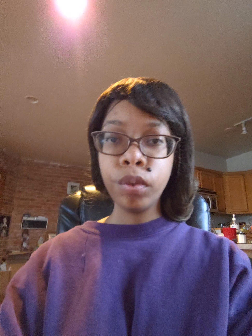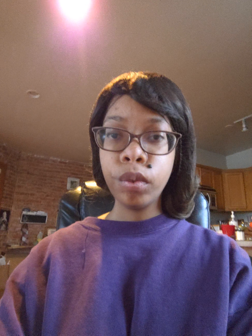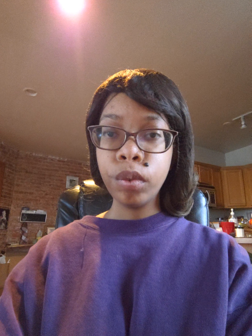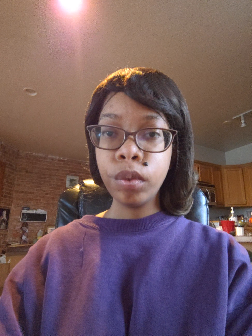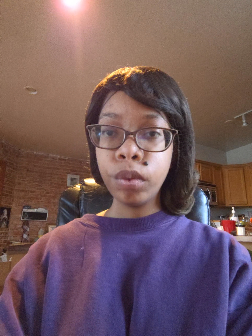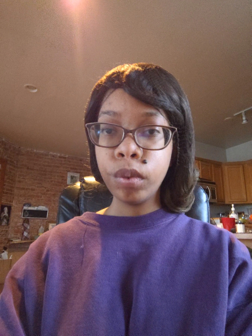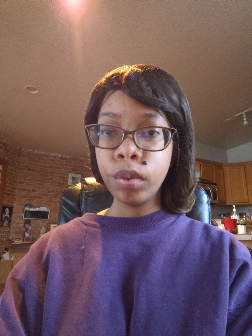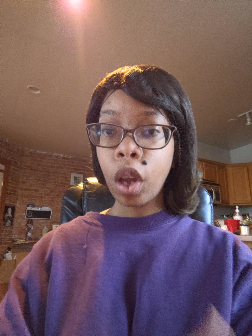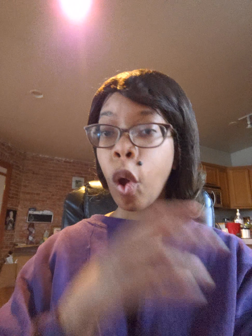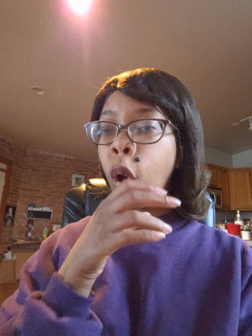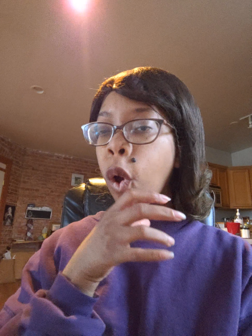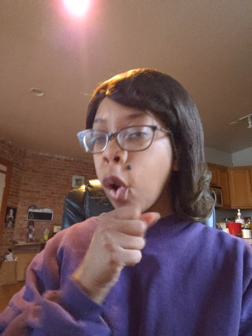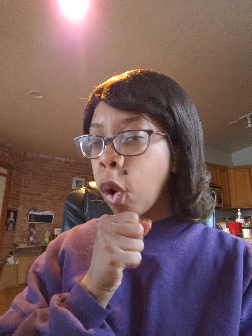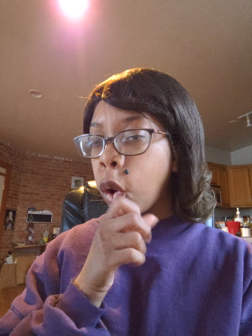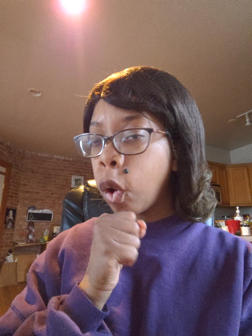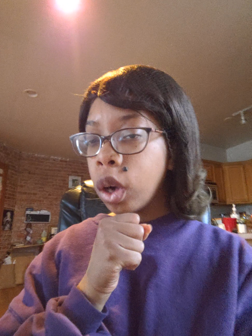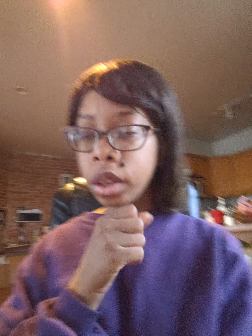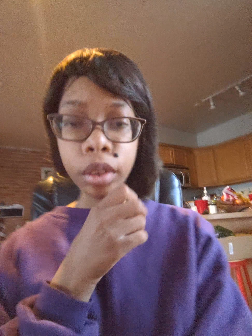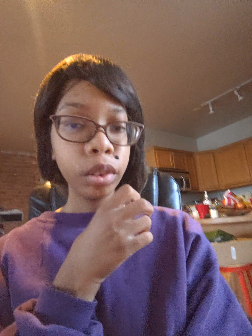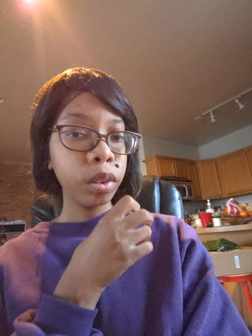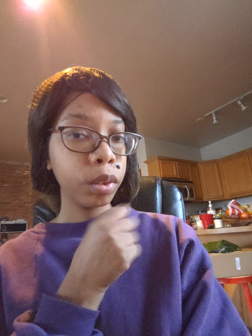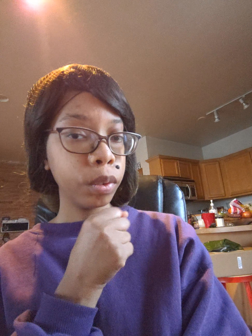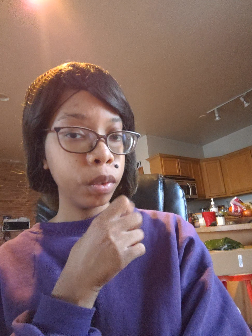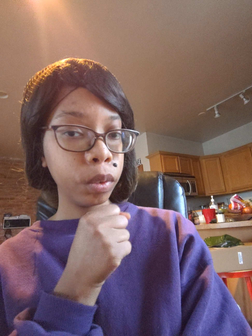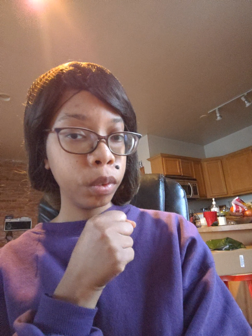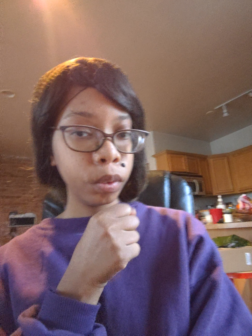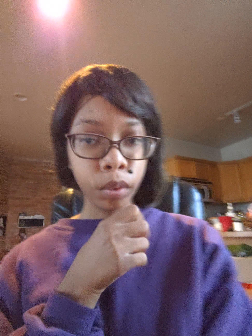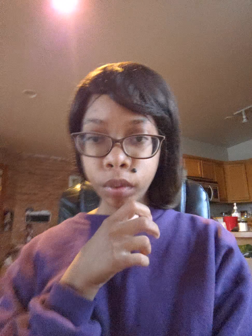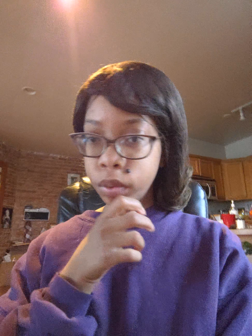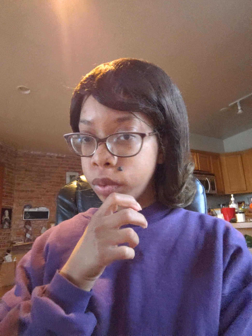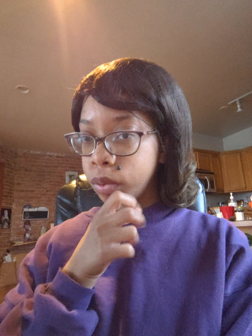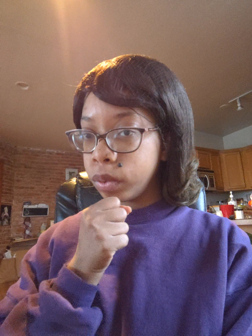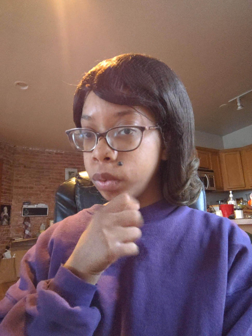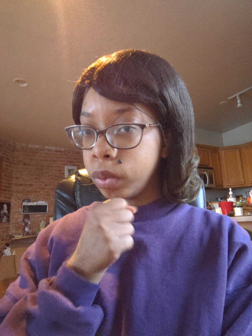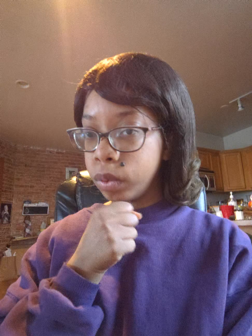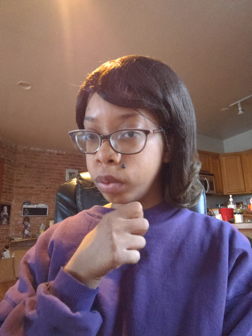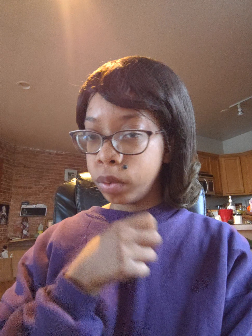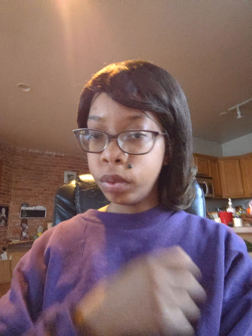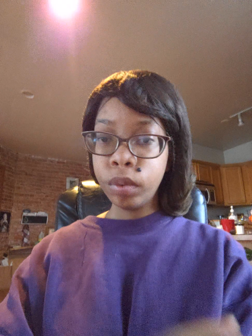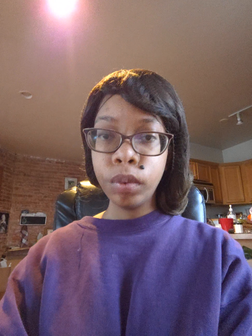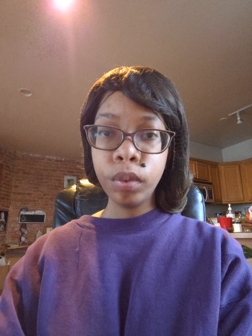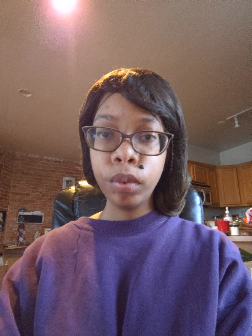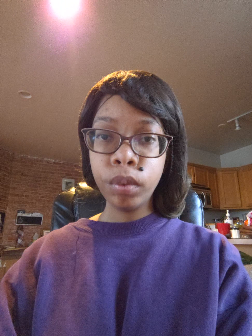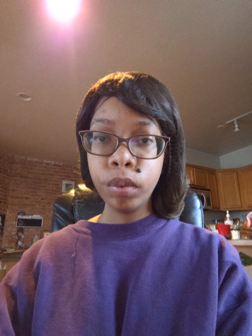orange